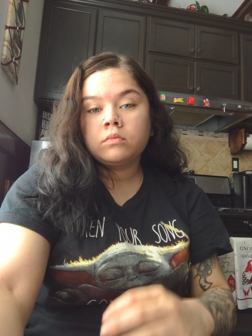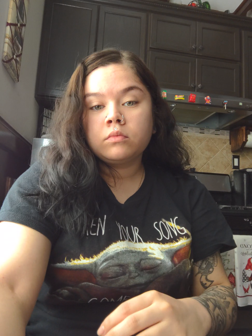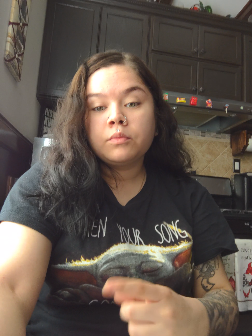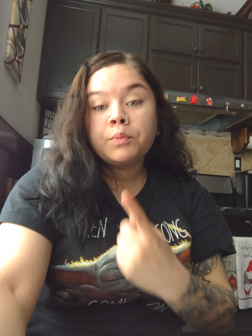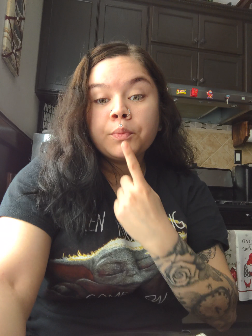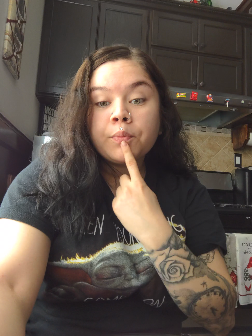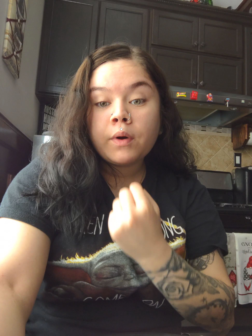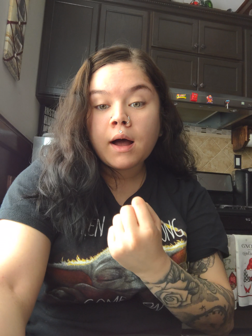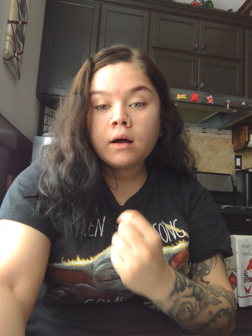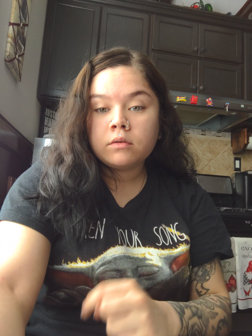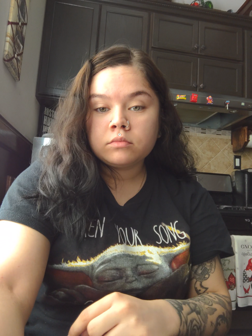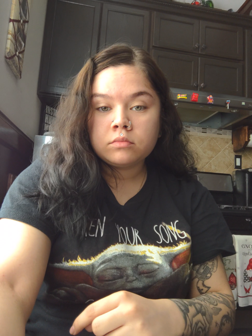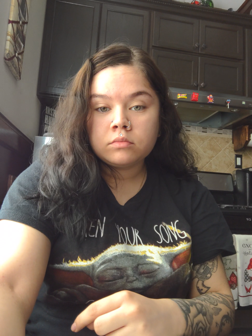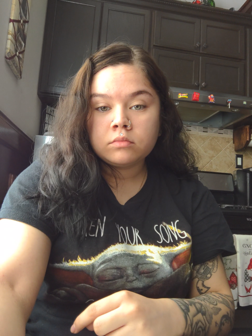red